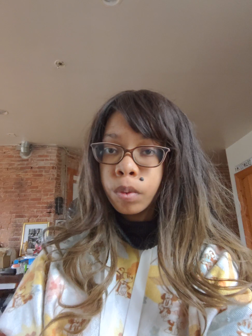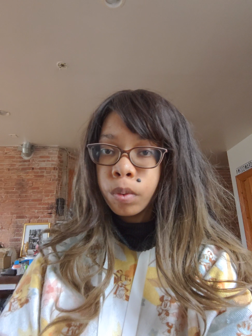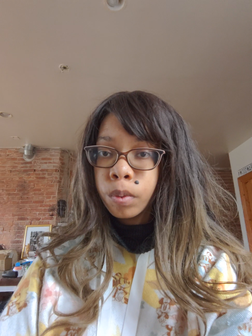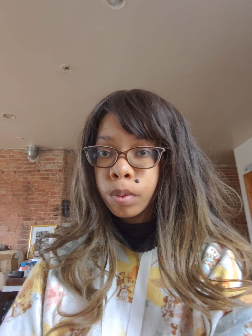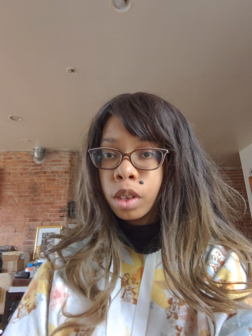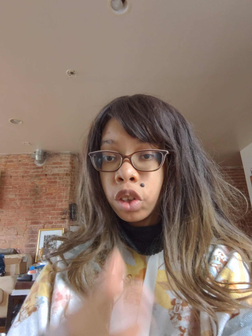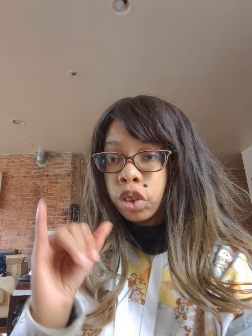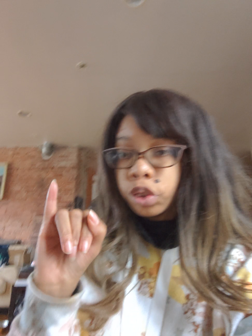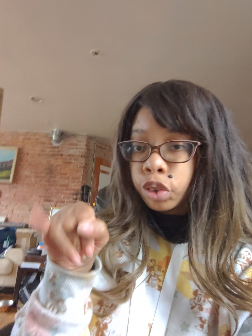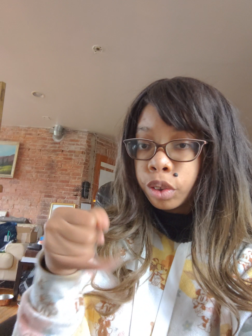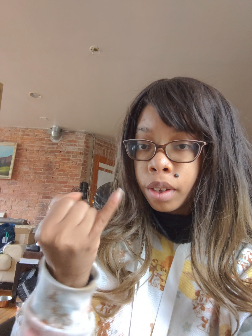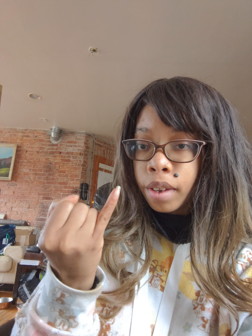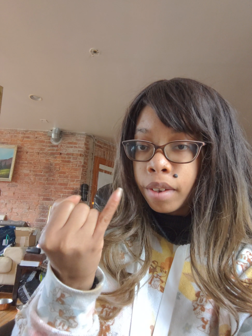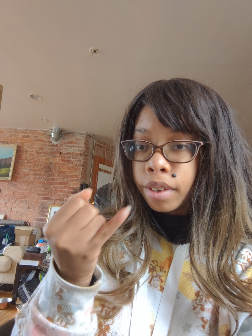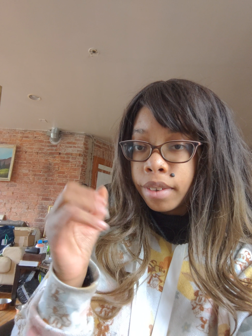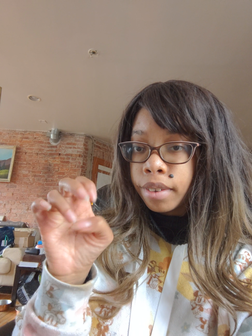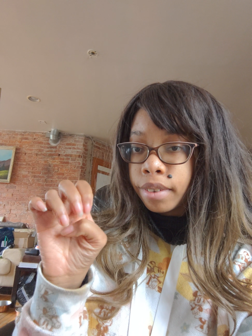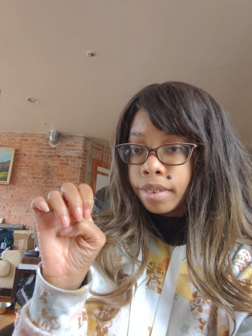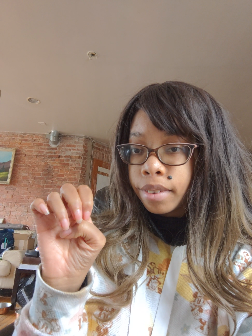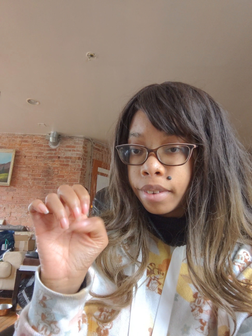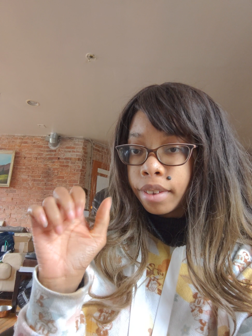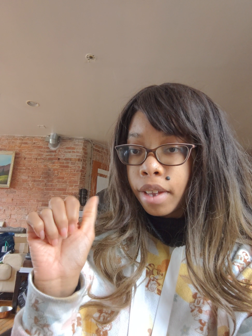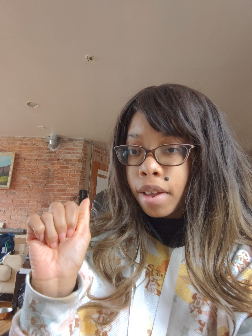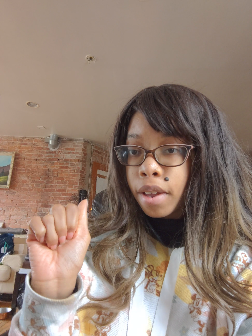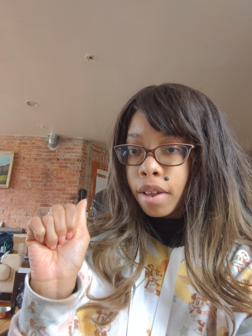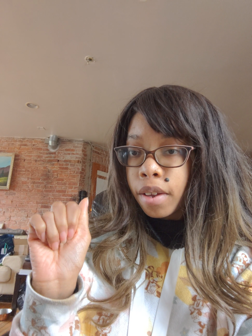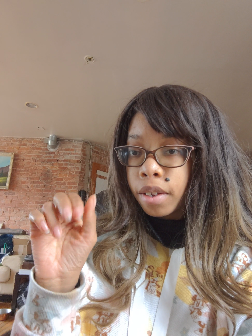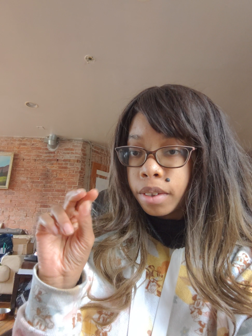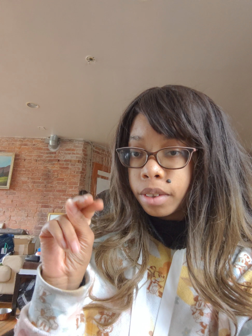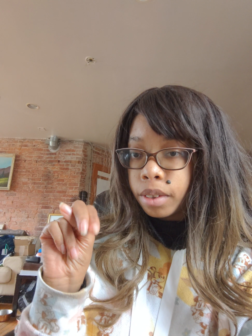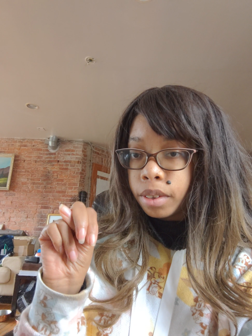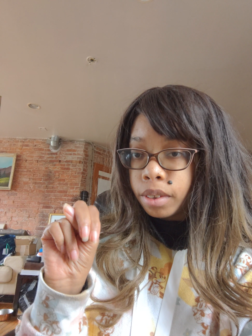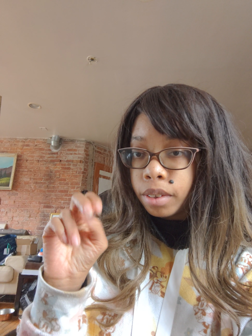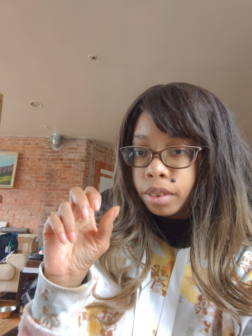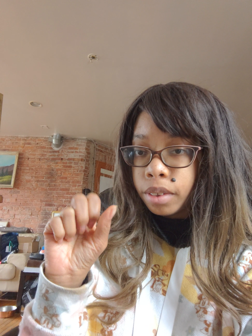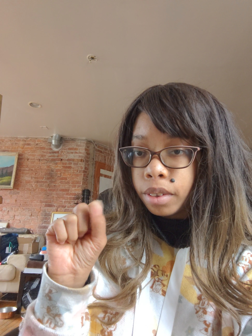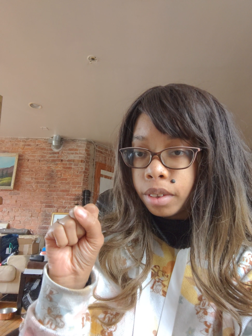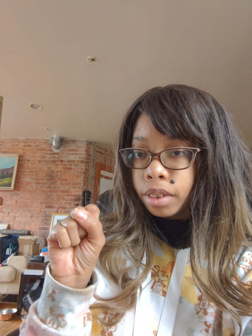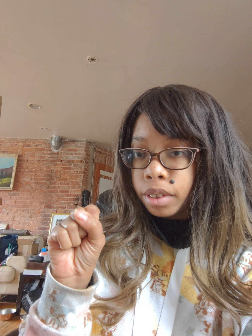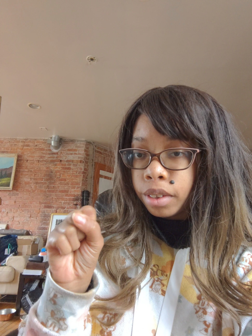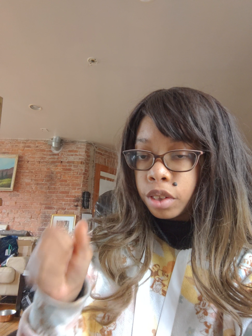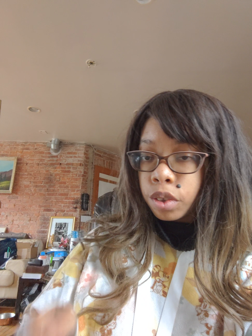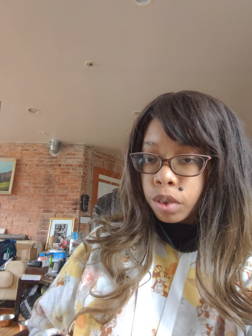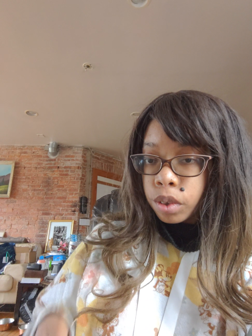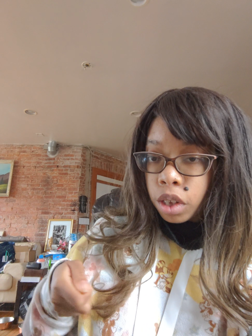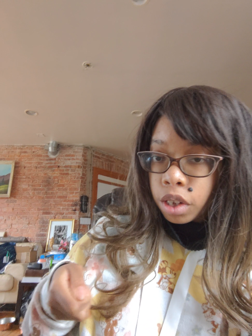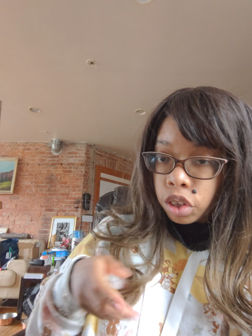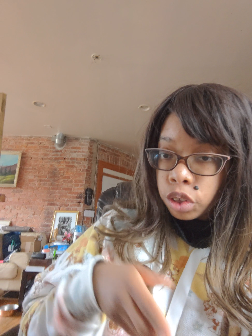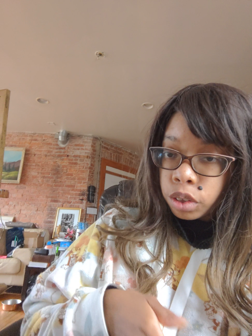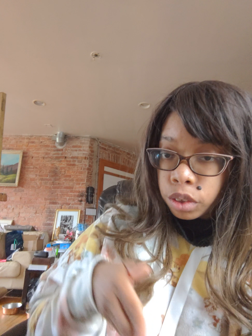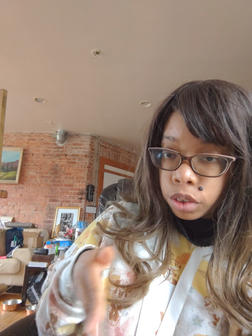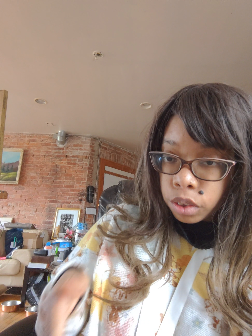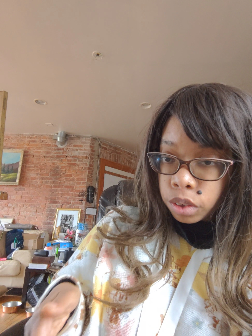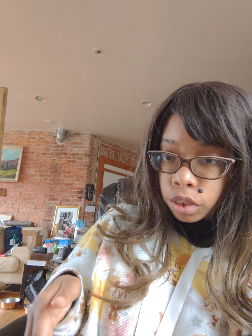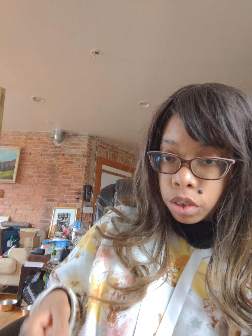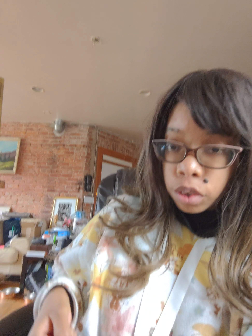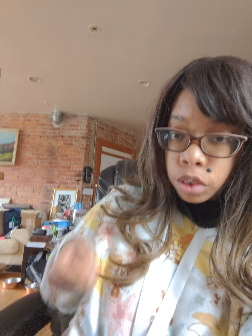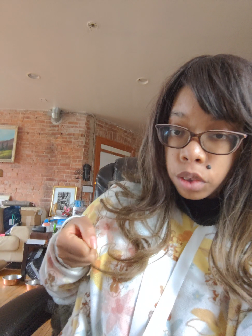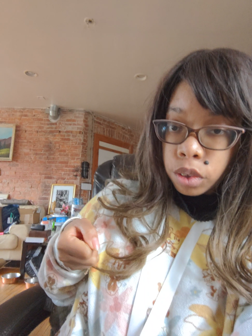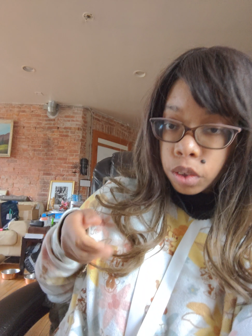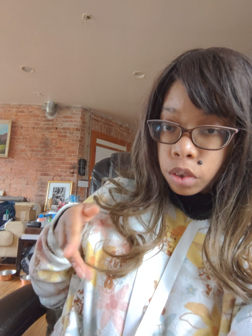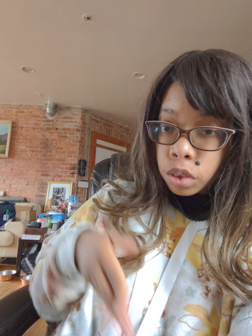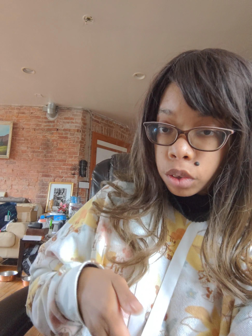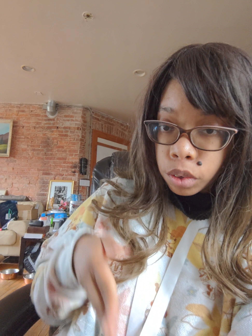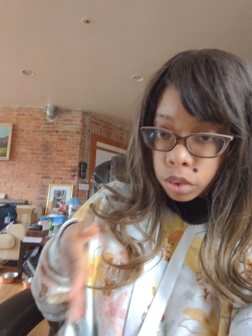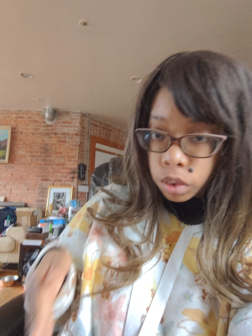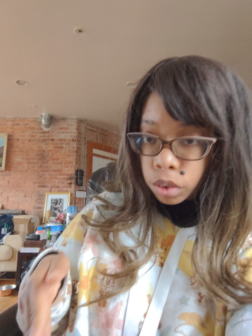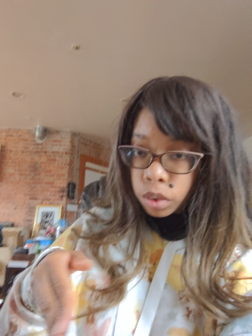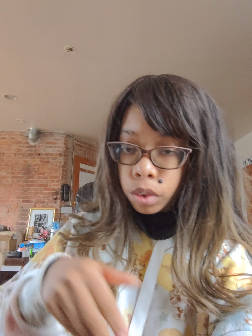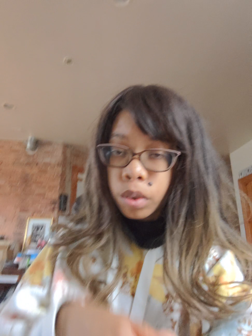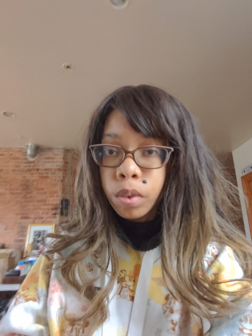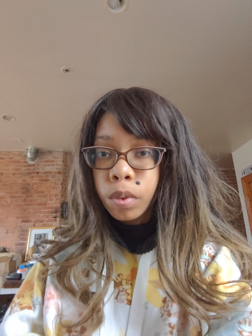jeans